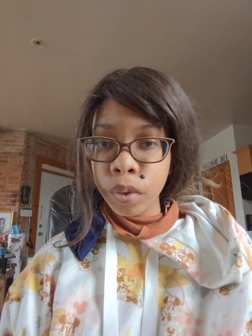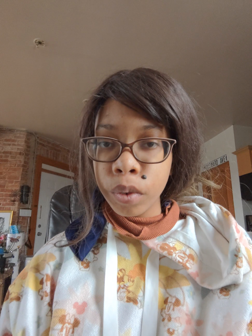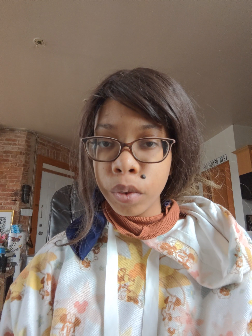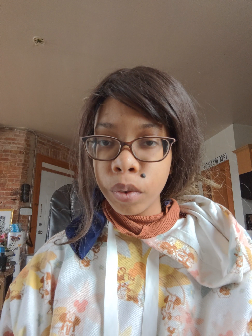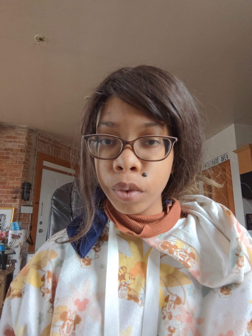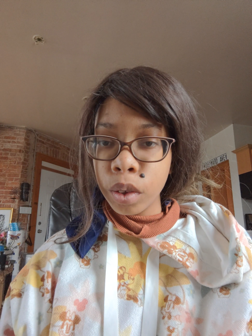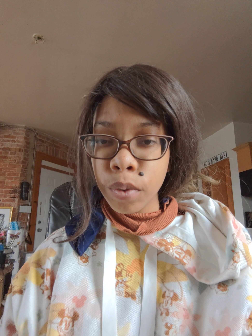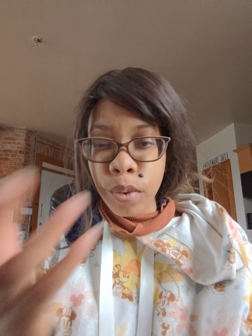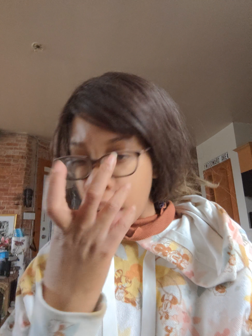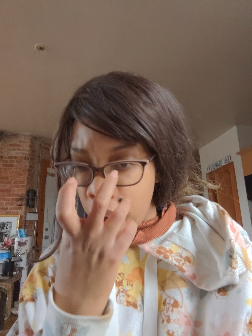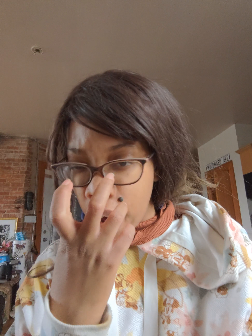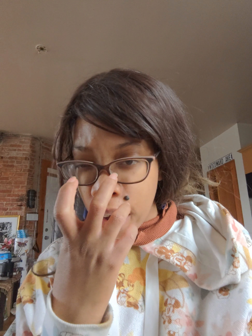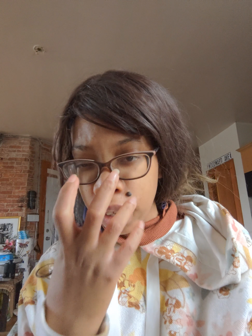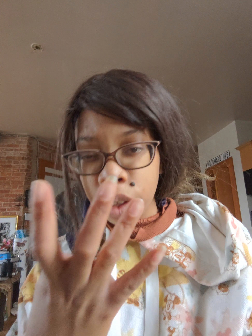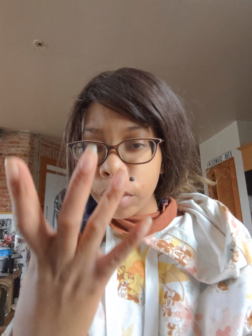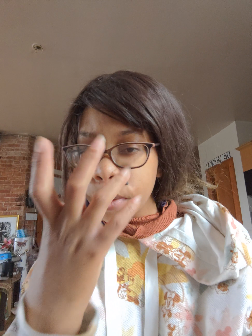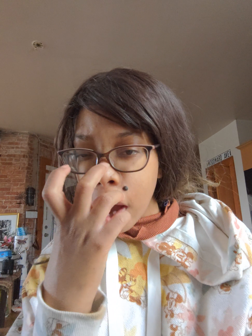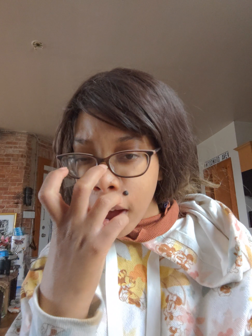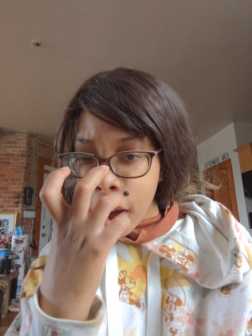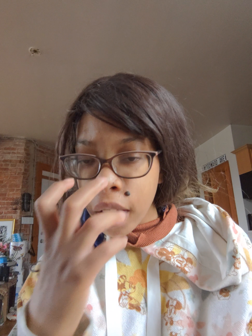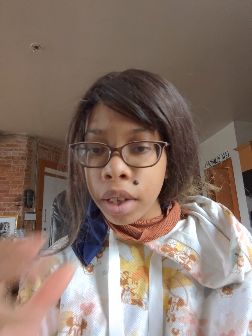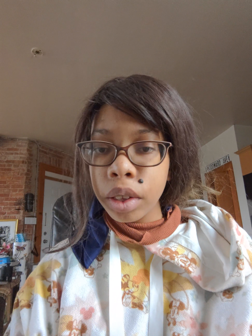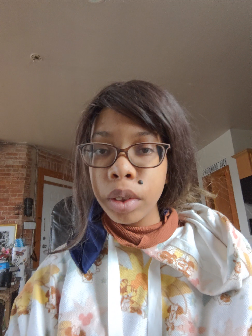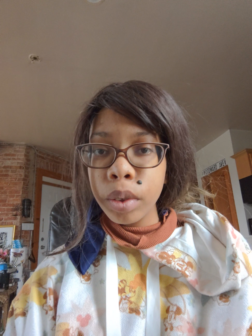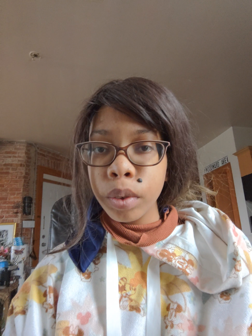mad